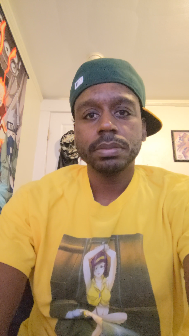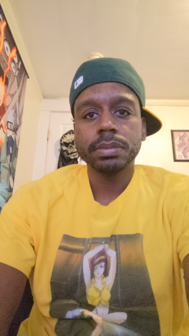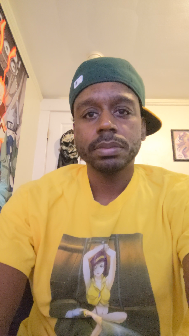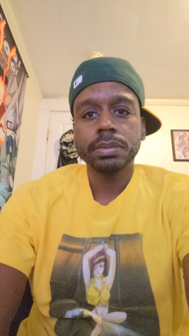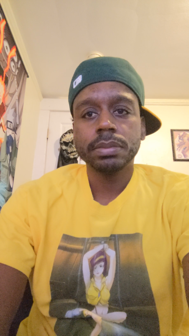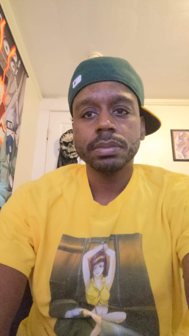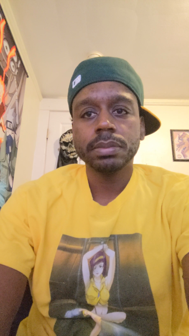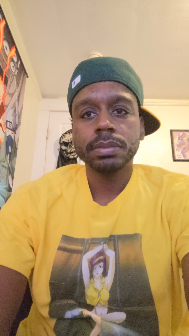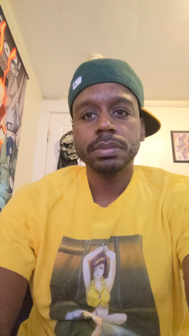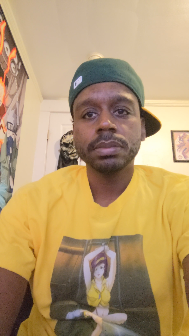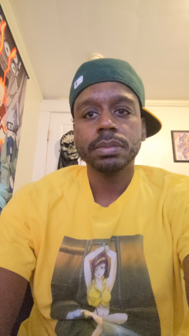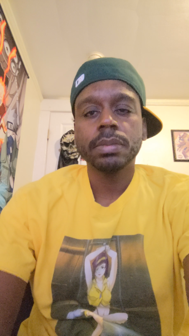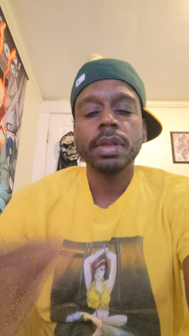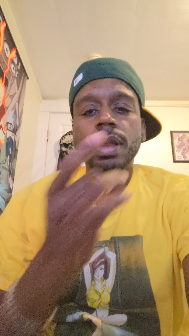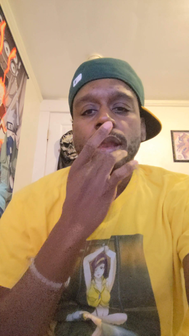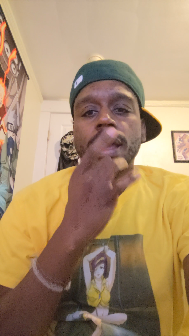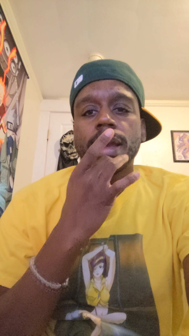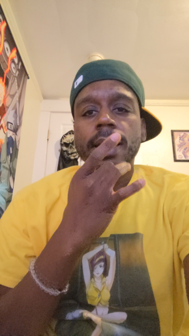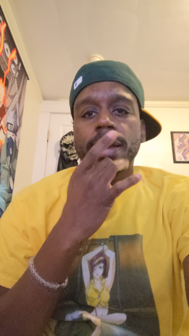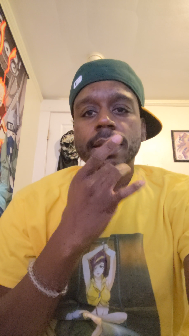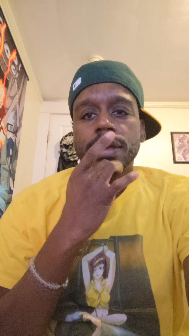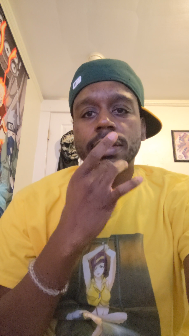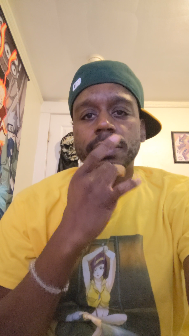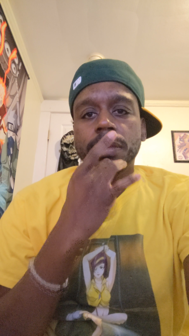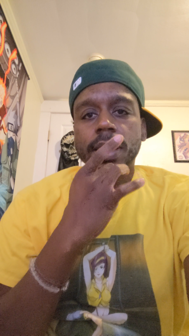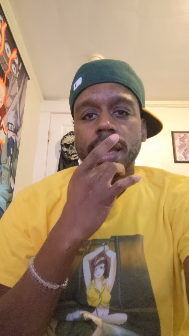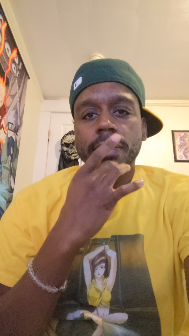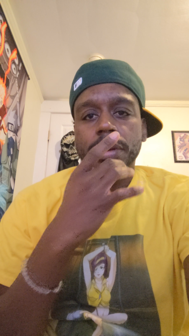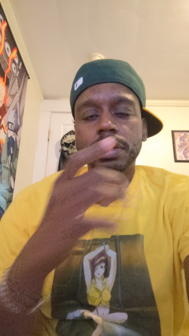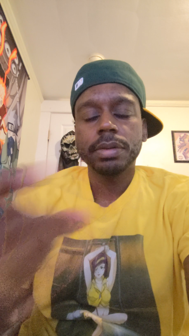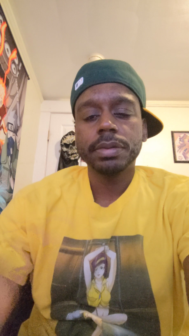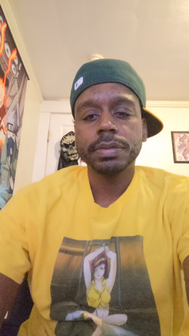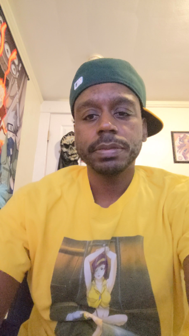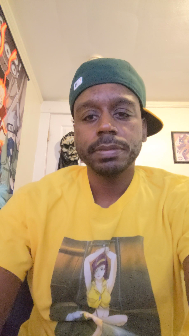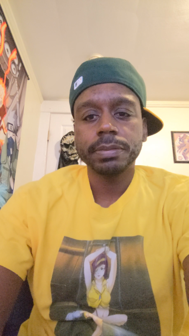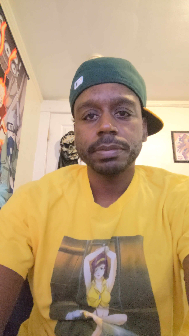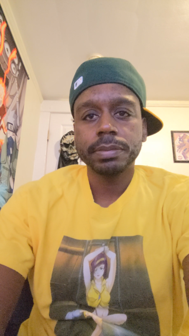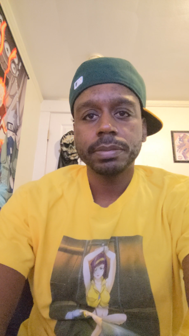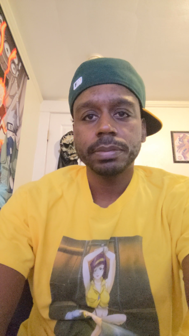light bulb